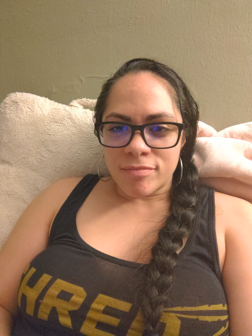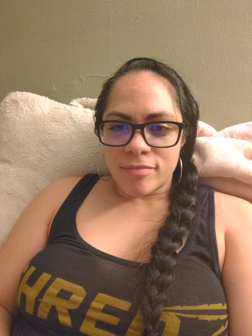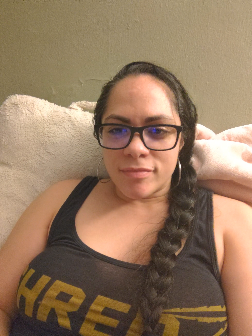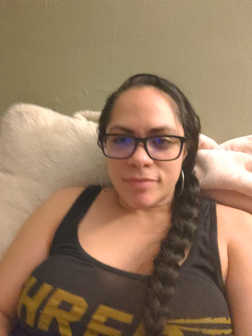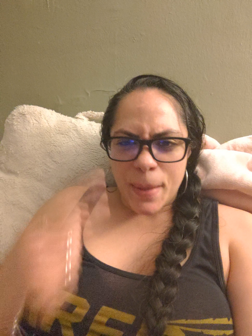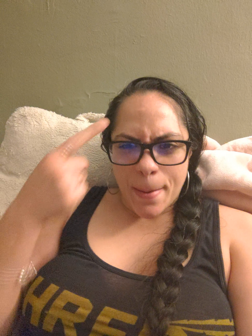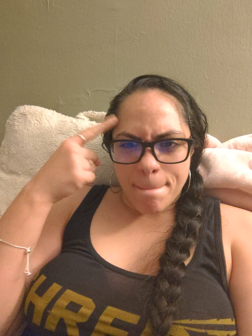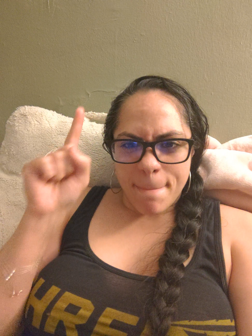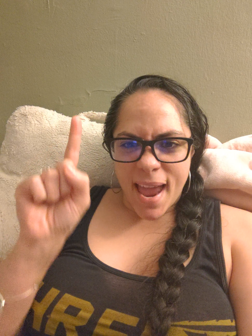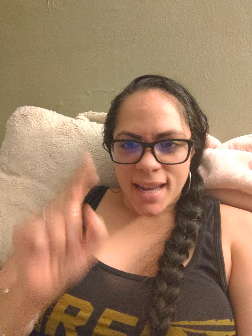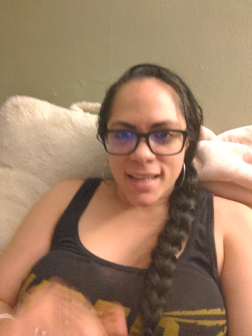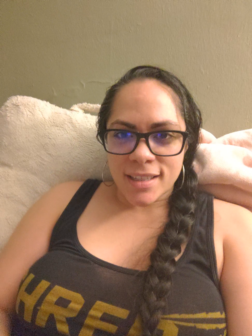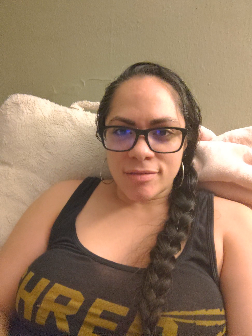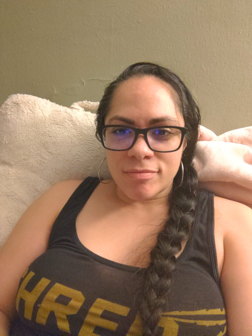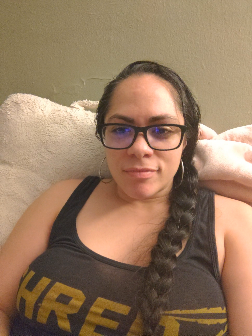penny